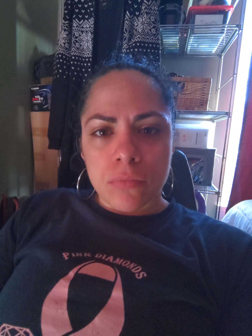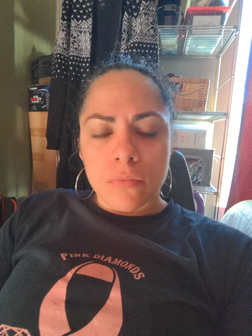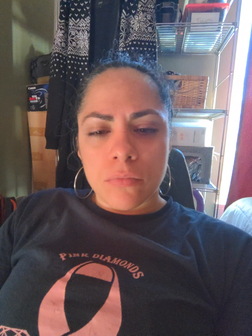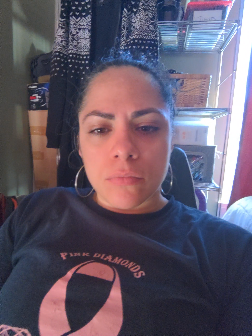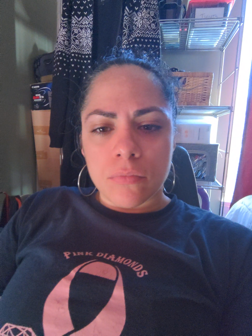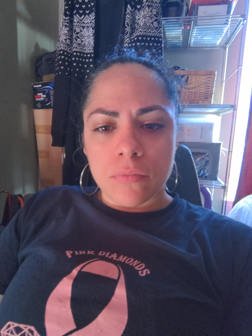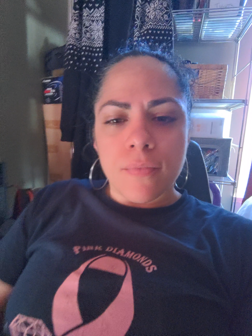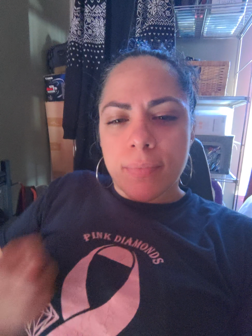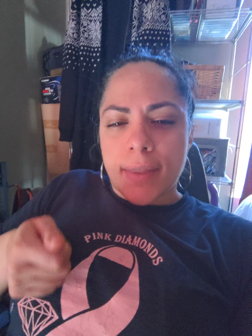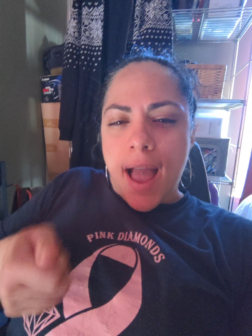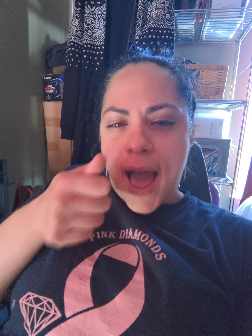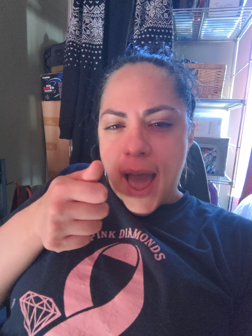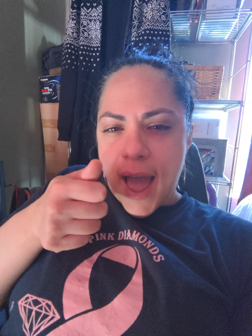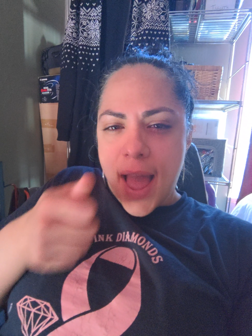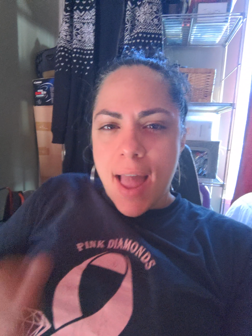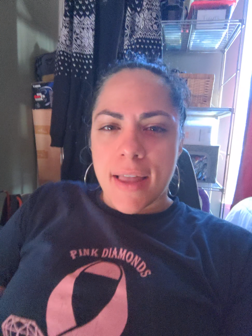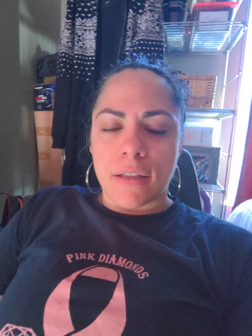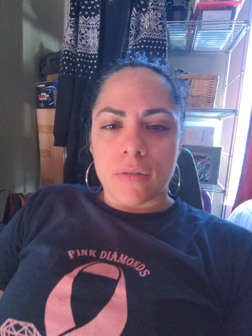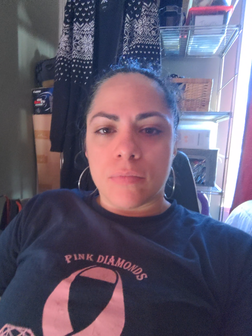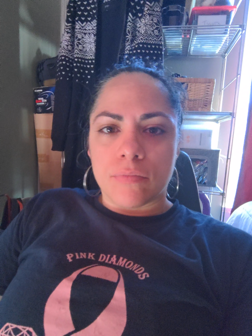hide